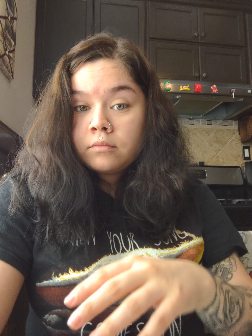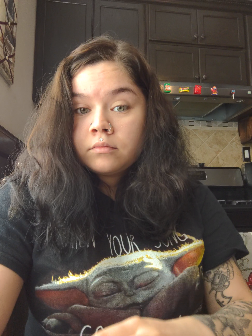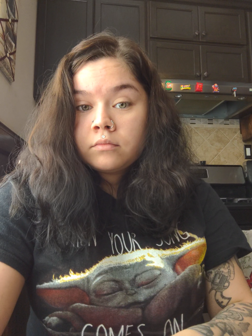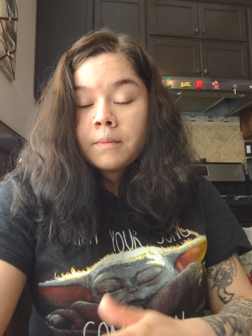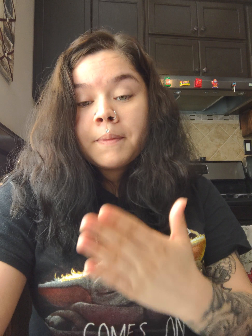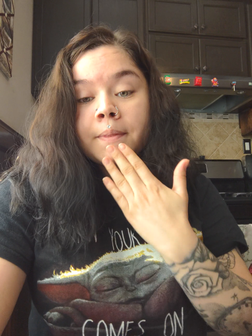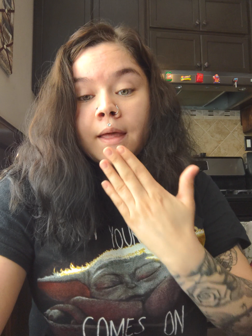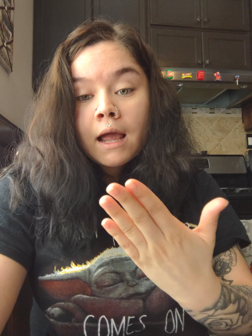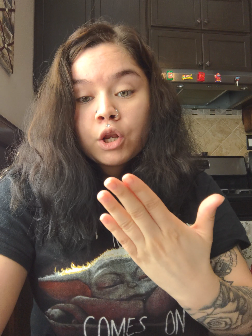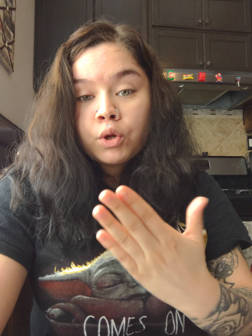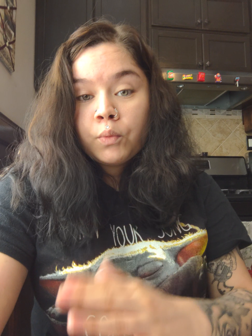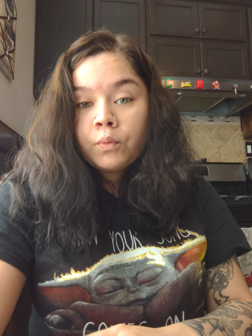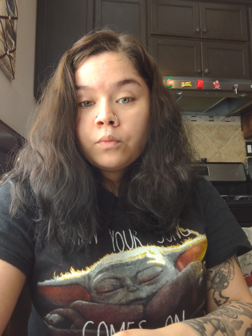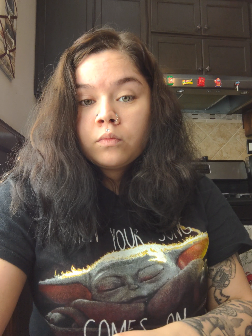thank you